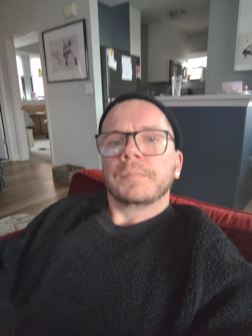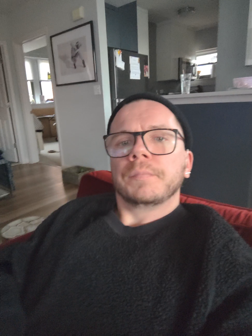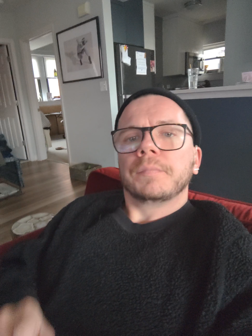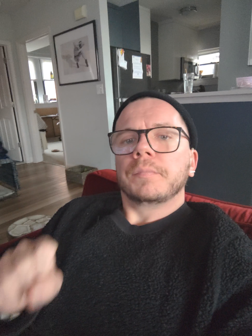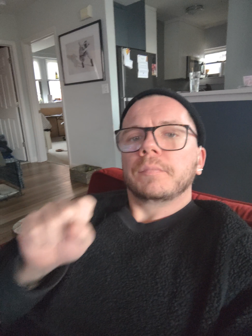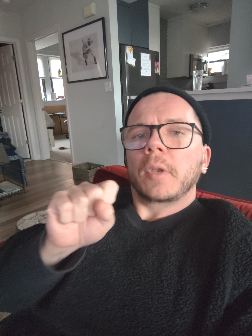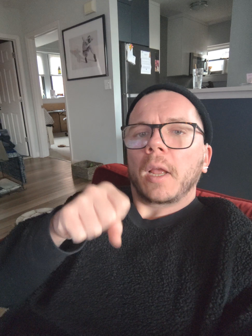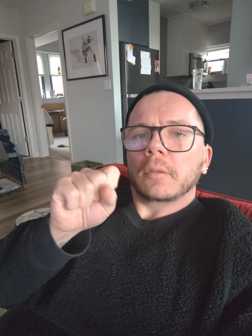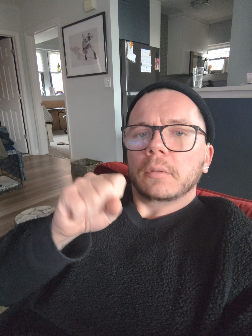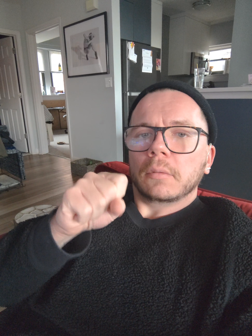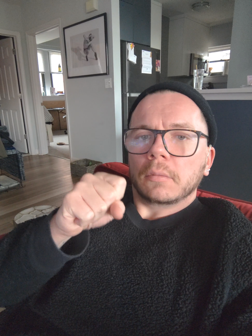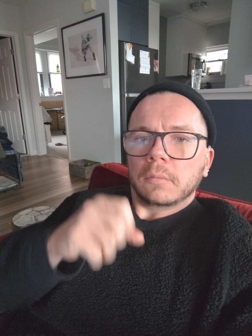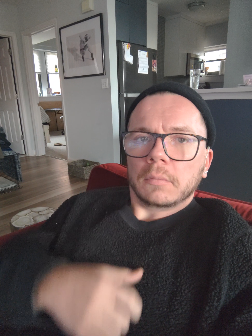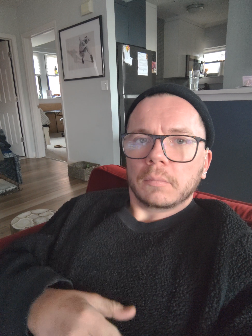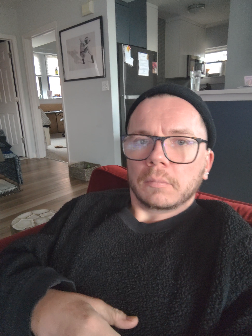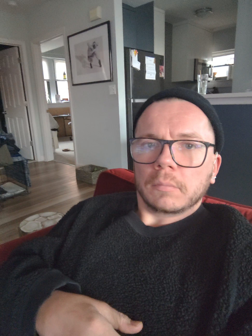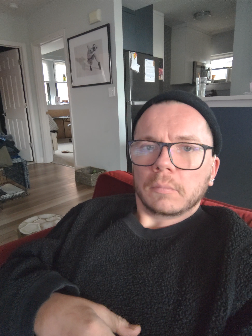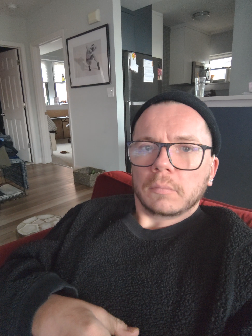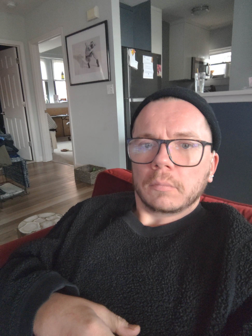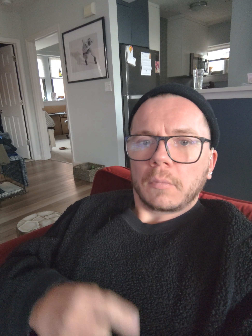yes